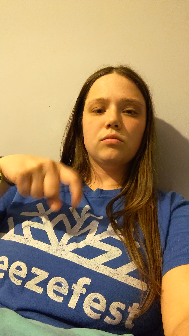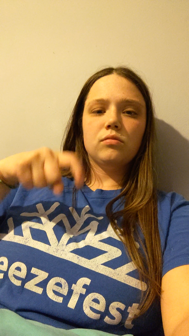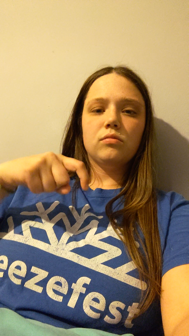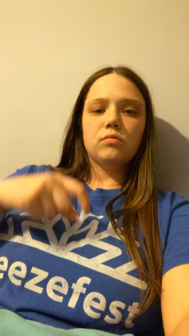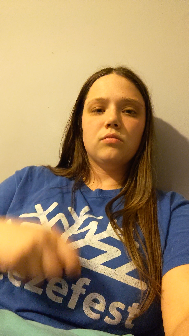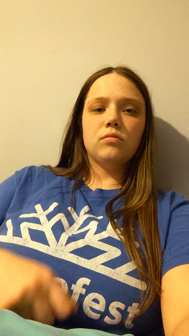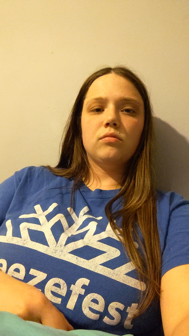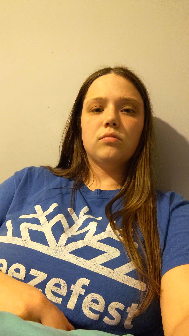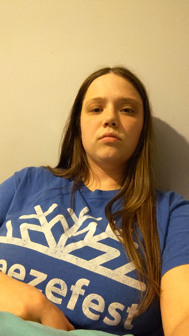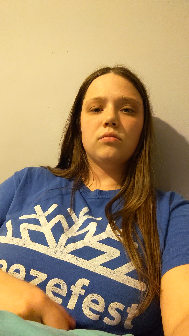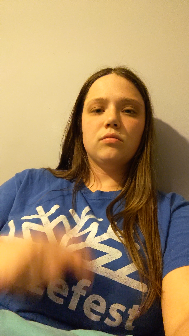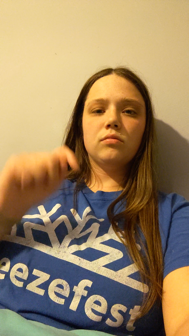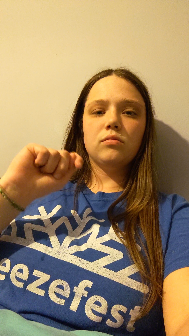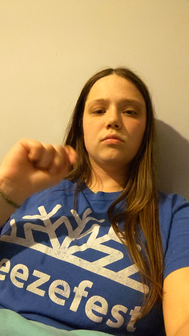bathroom